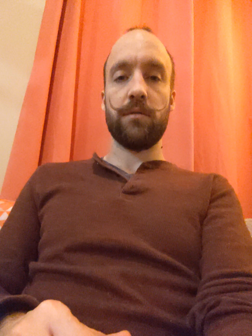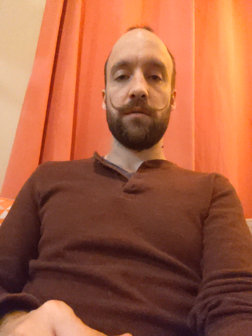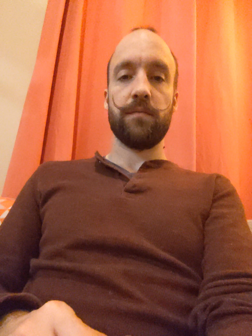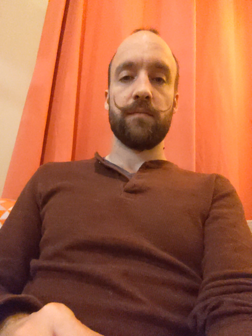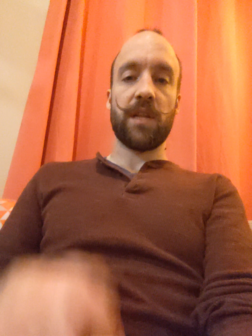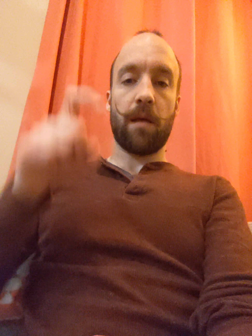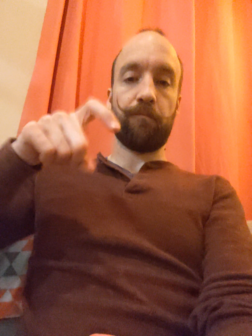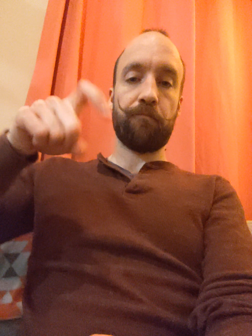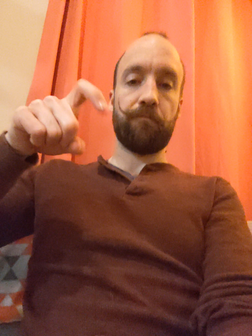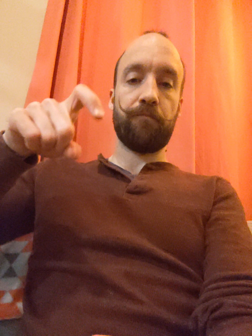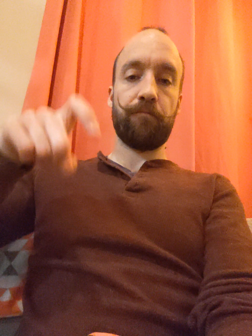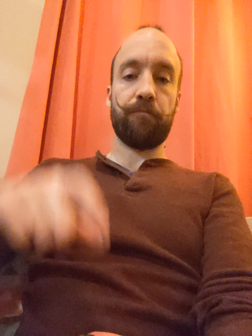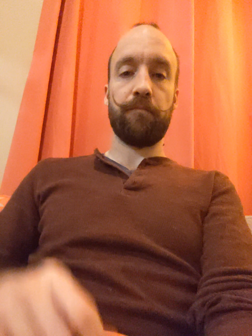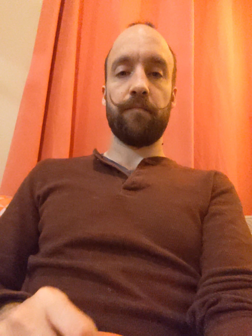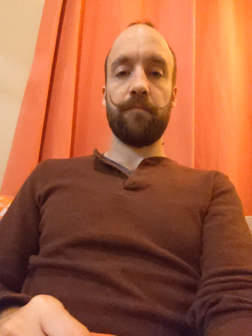time